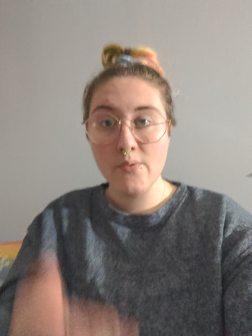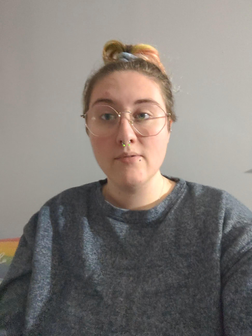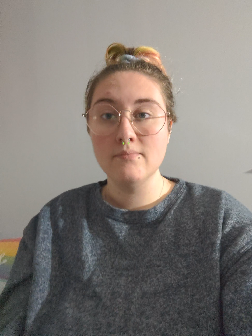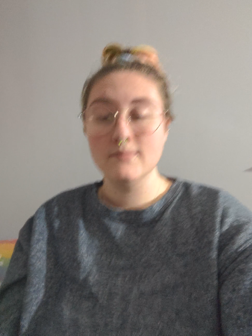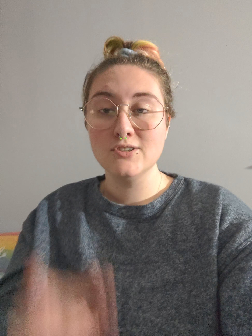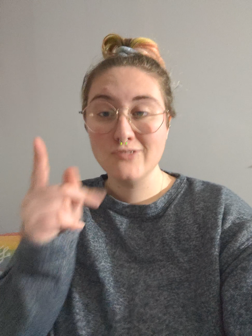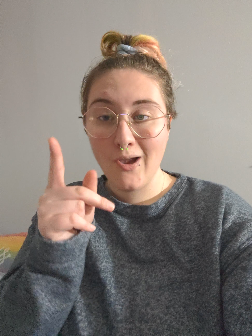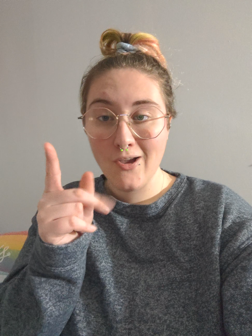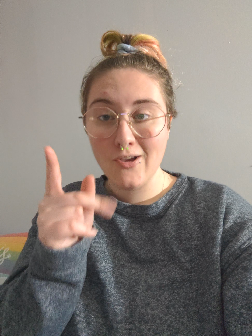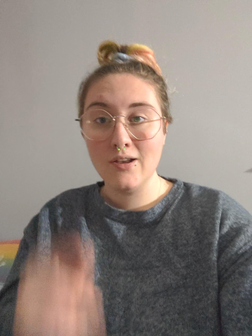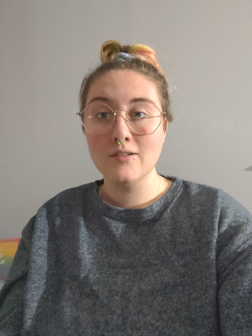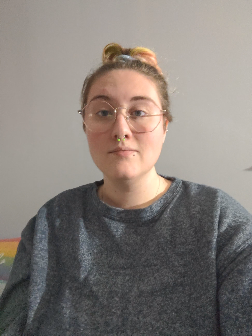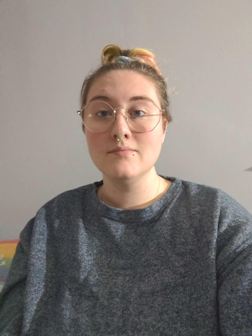dog